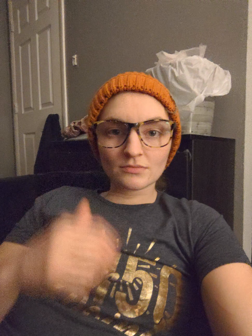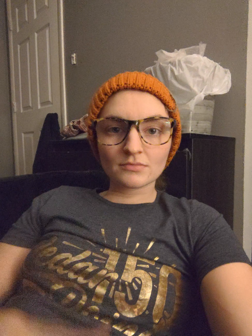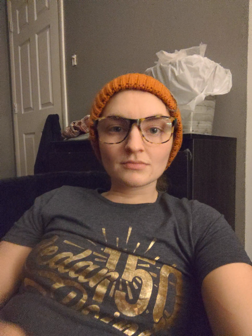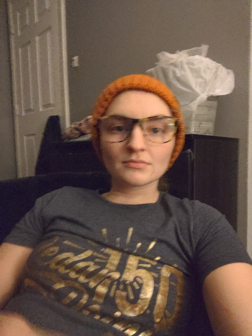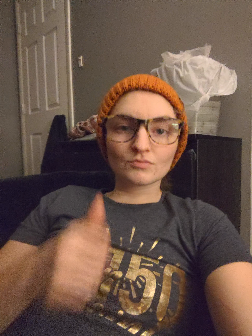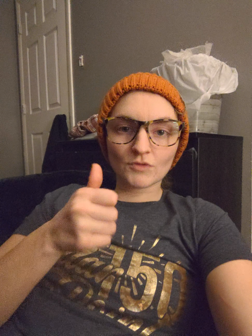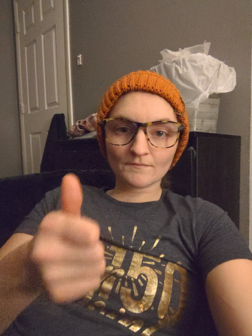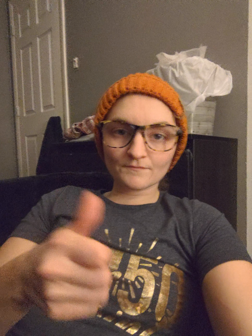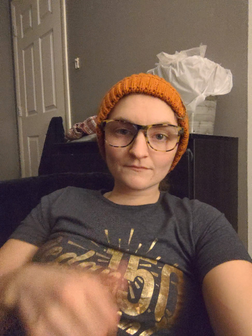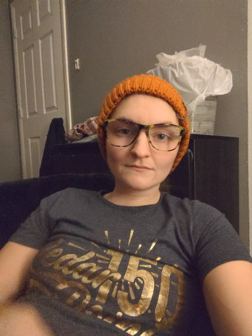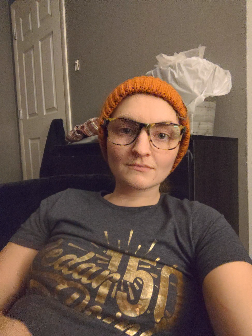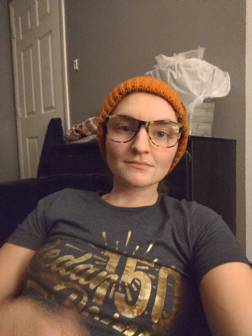yourself